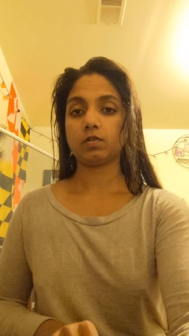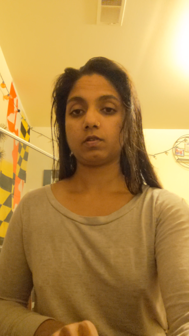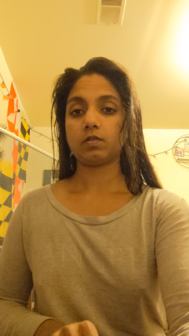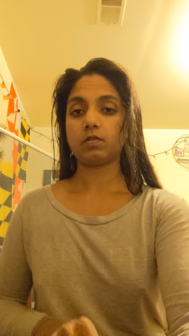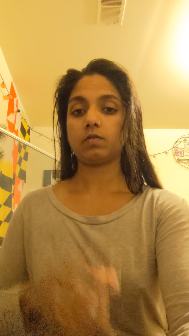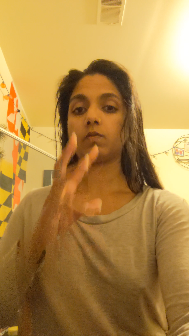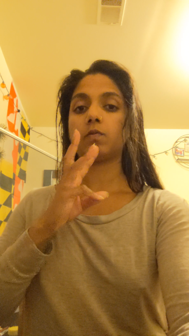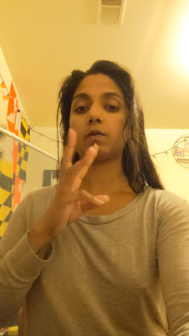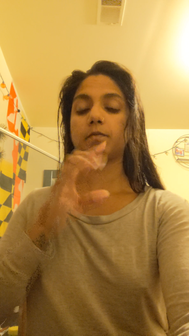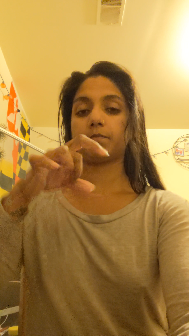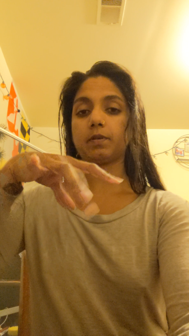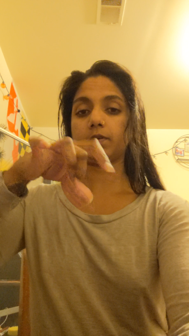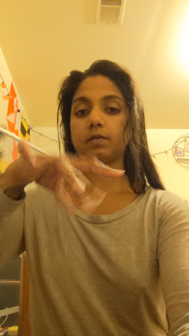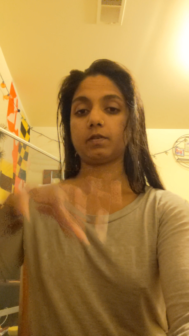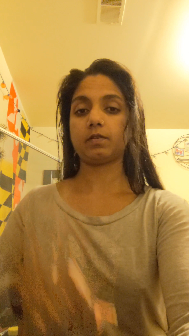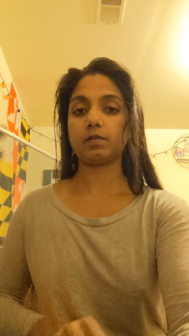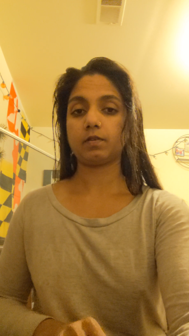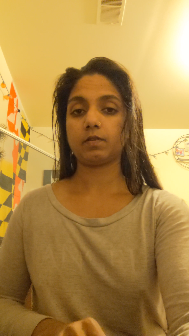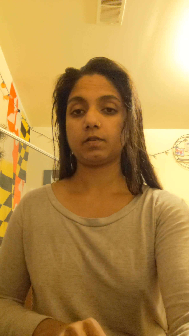melon